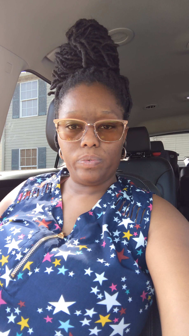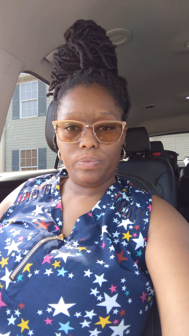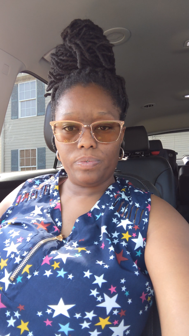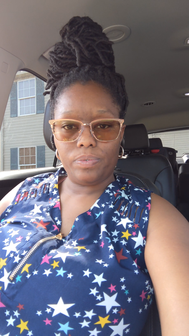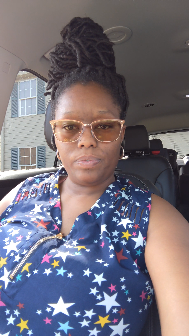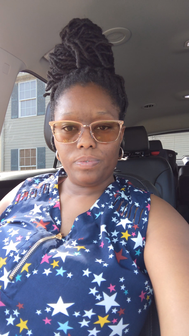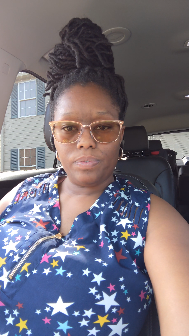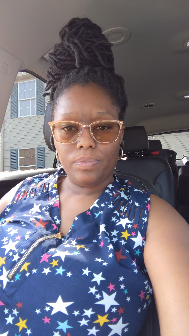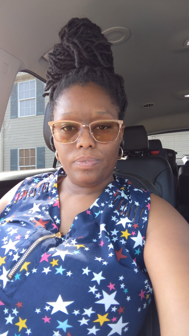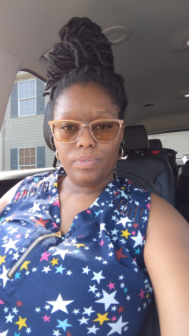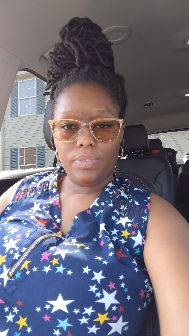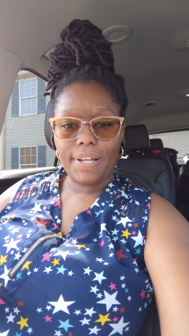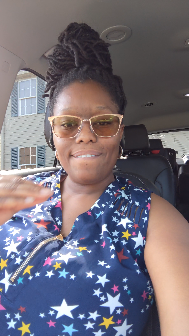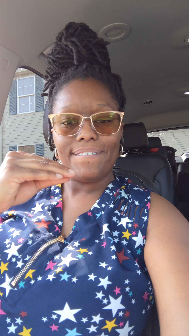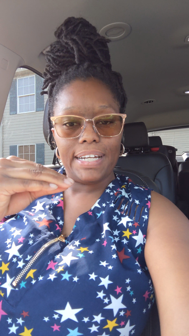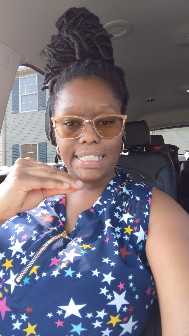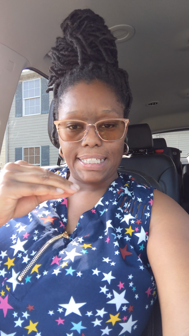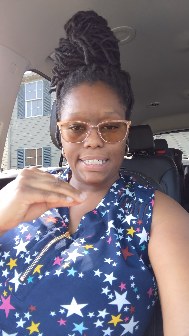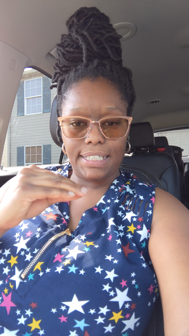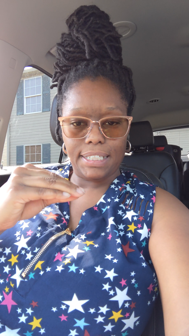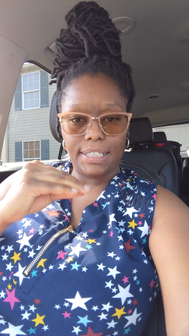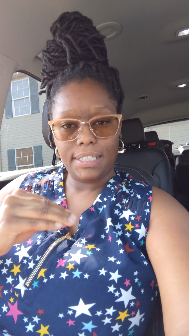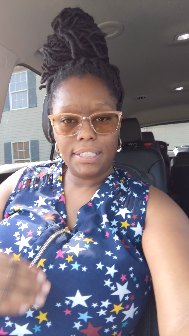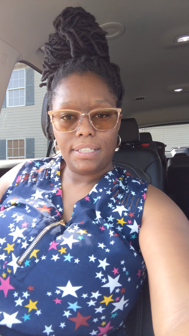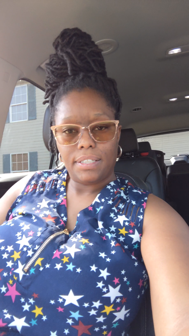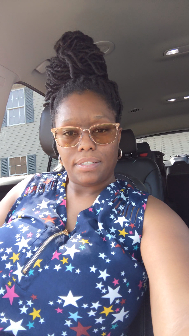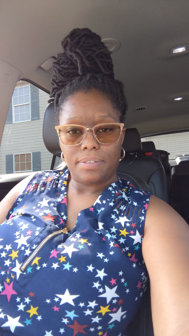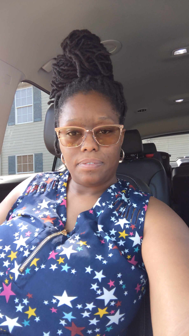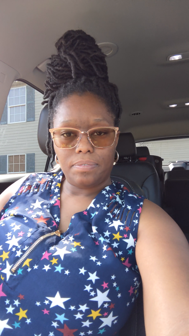fix